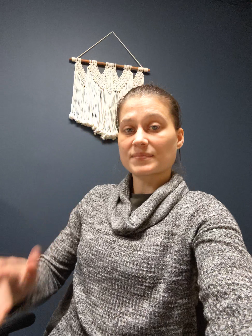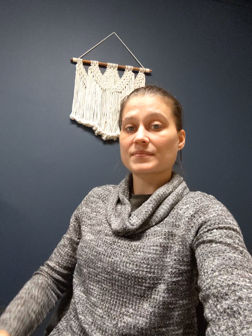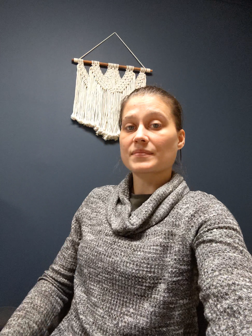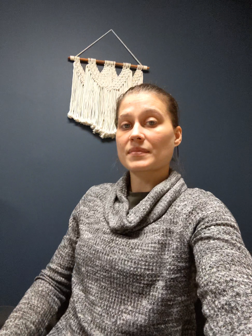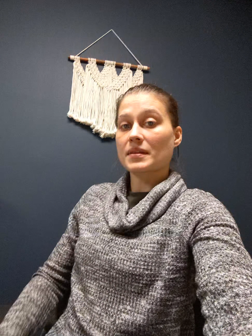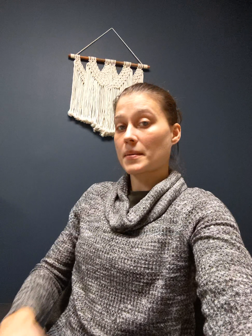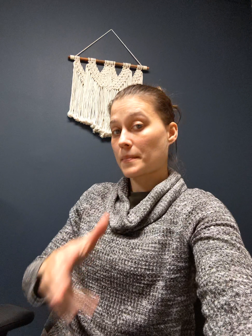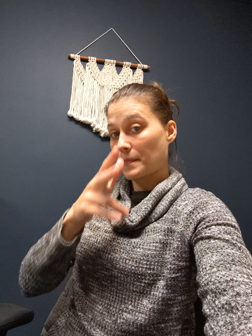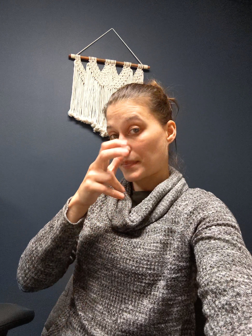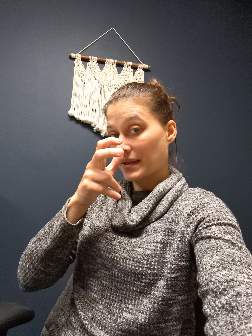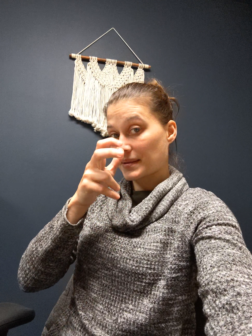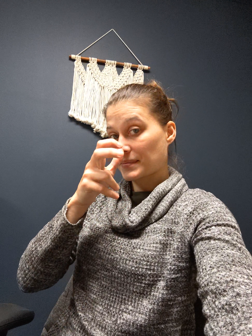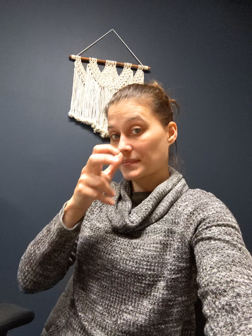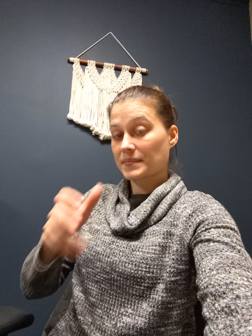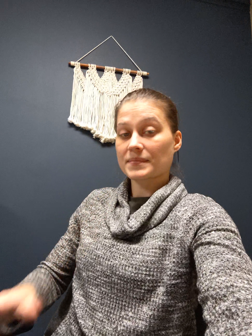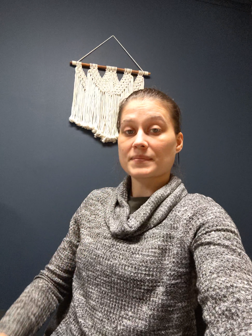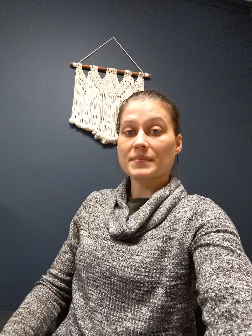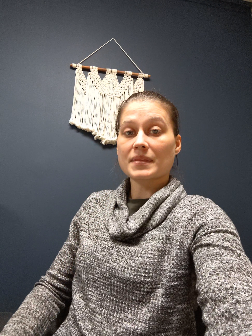bug